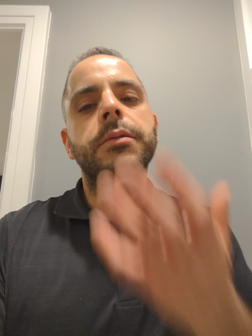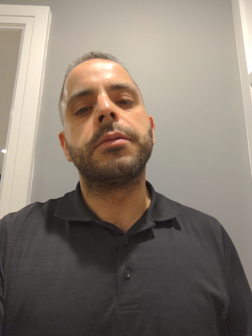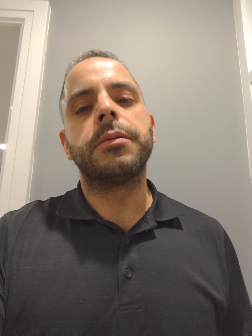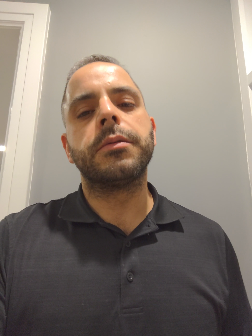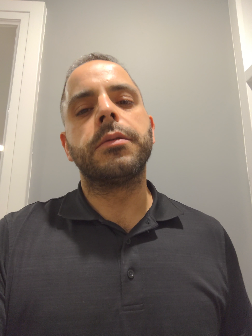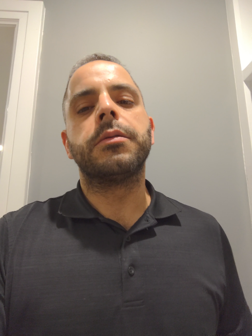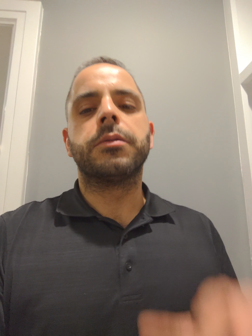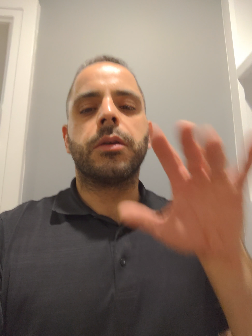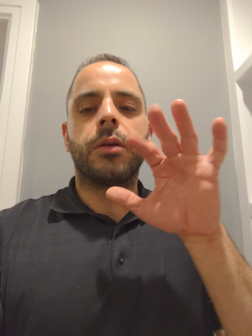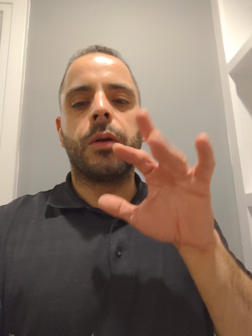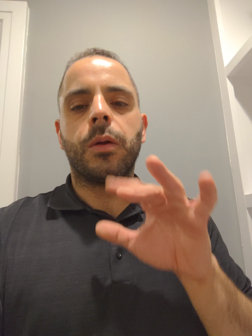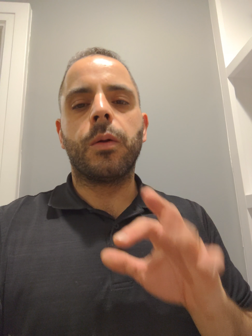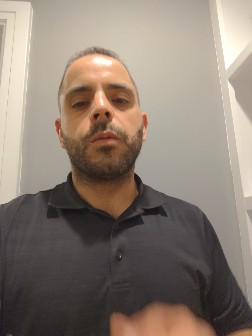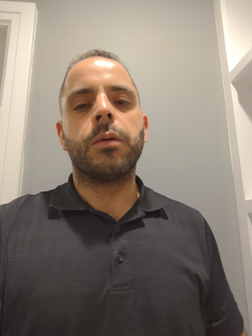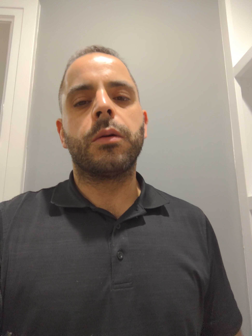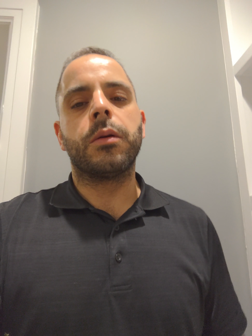snow